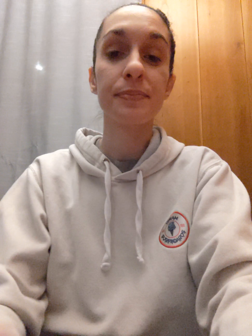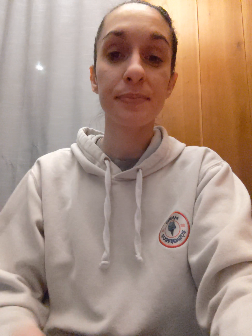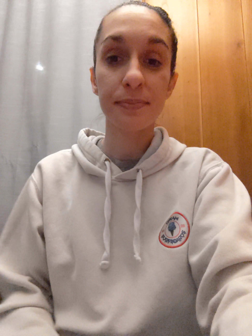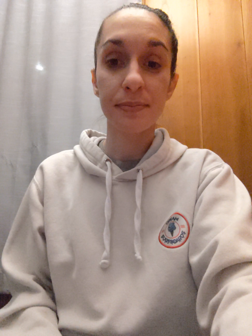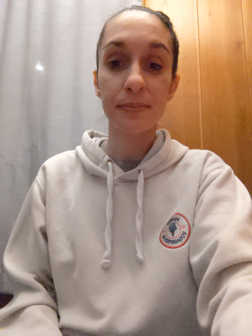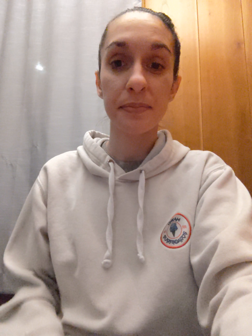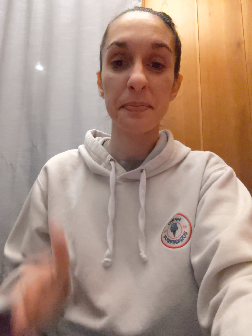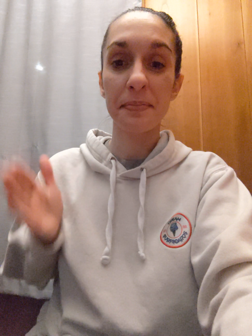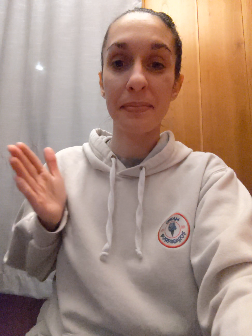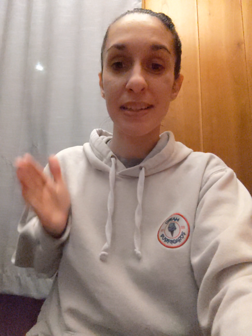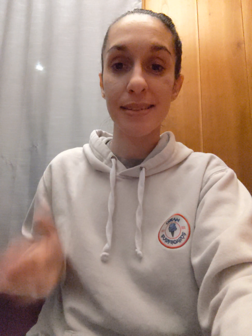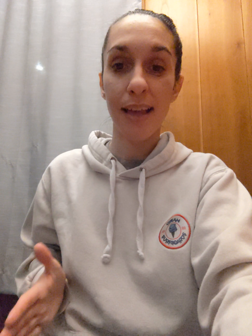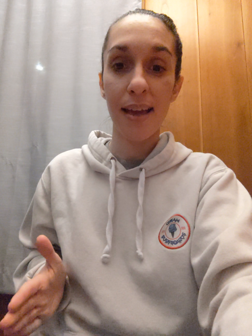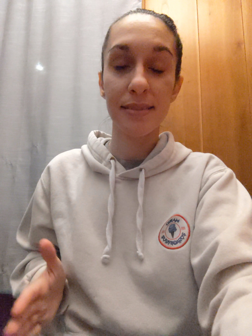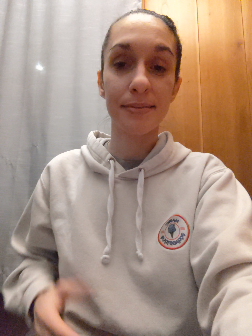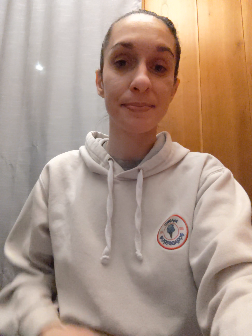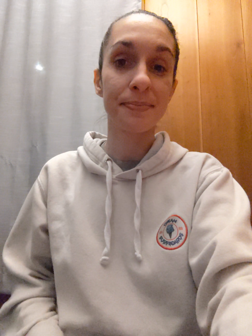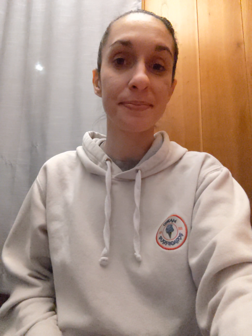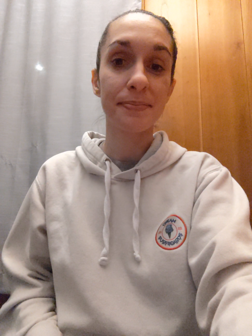beside